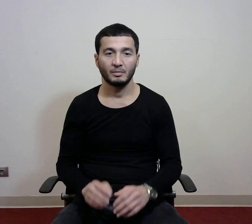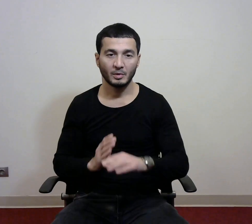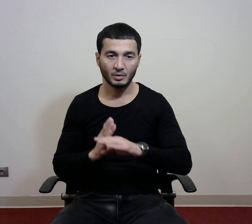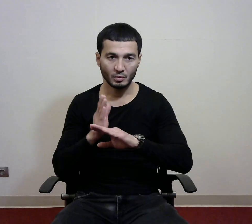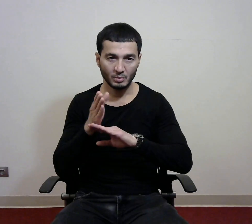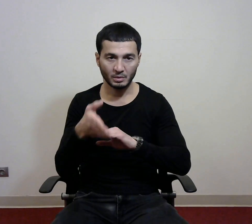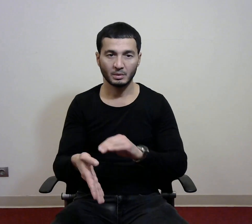müraciət